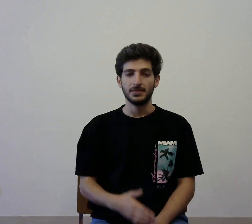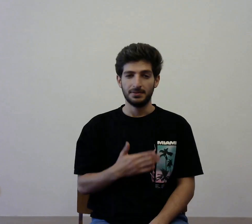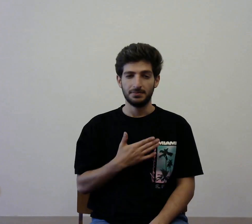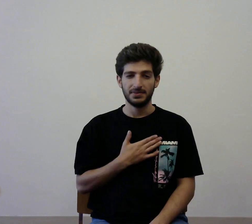mən